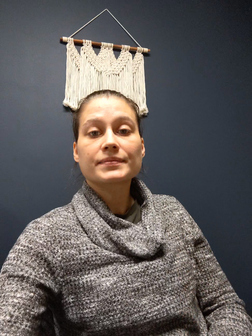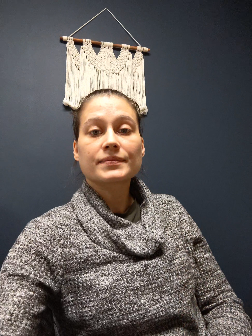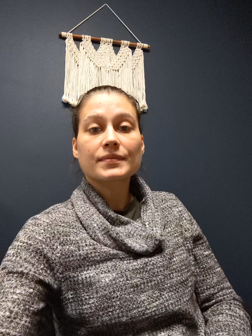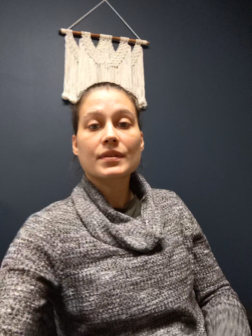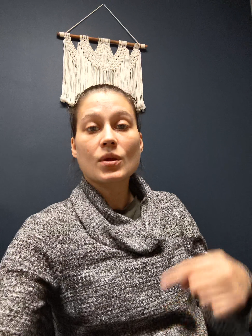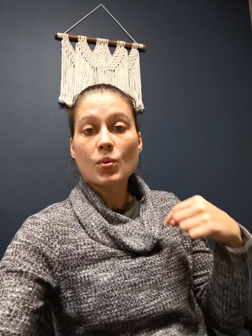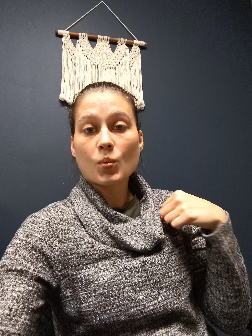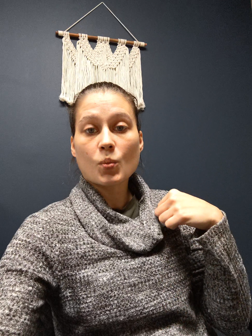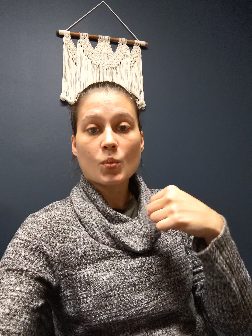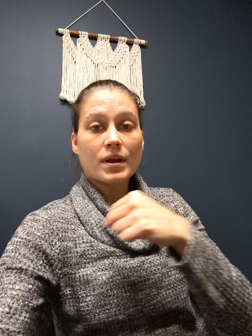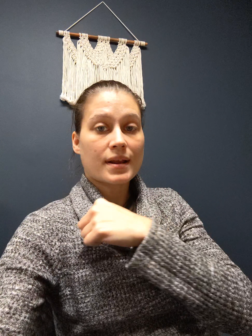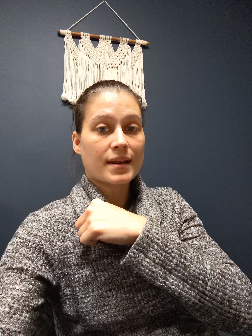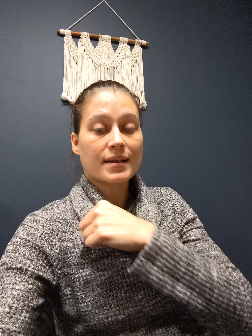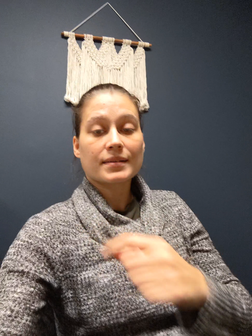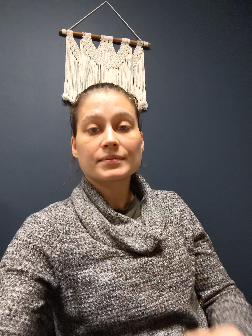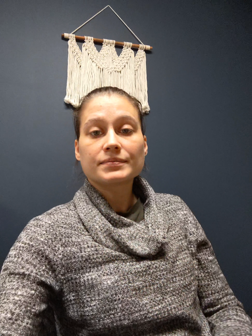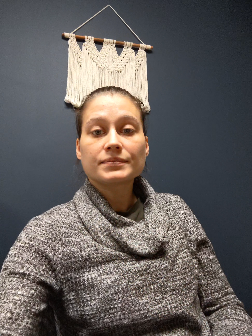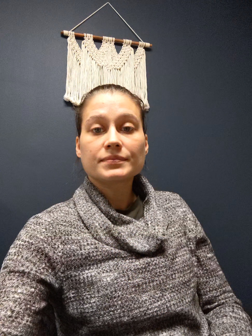we